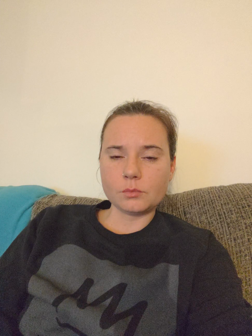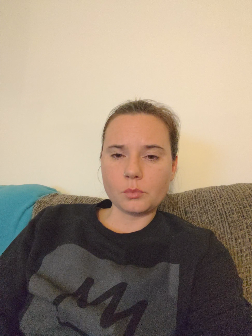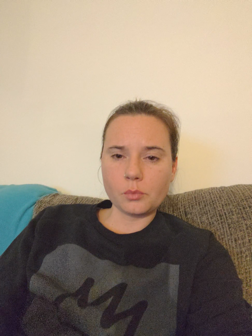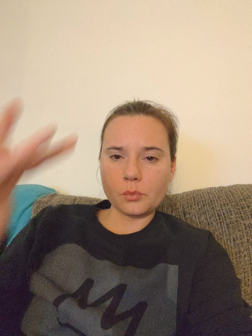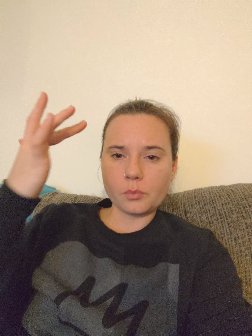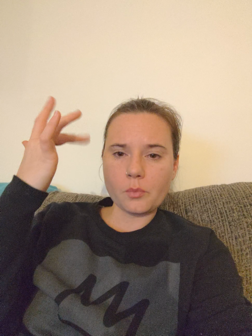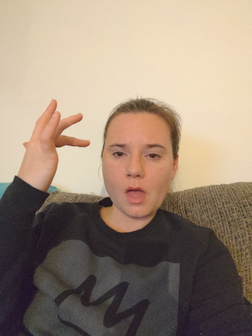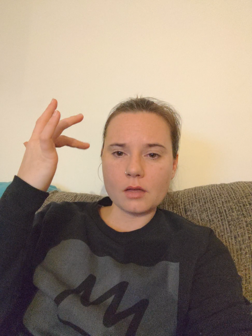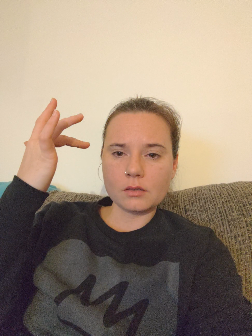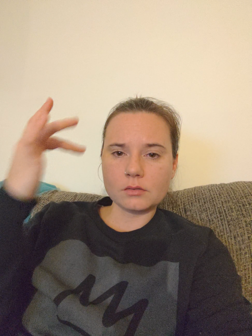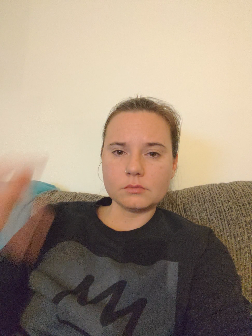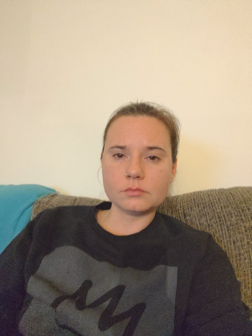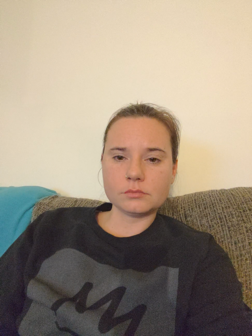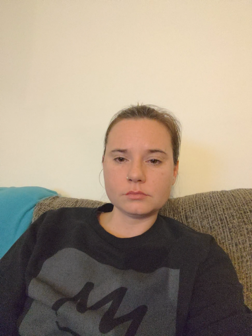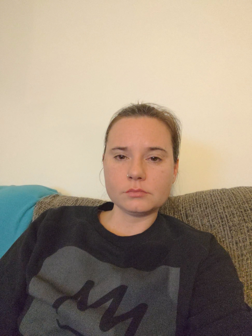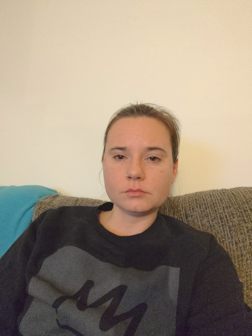why